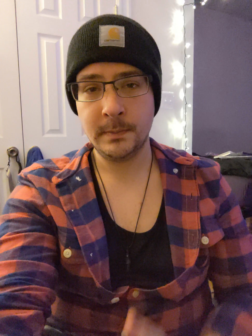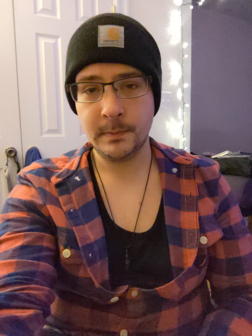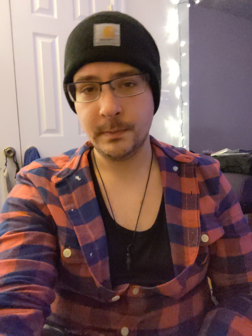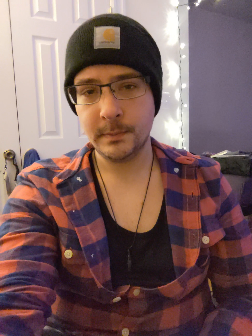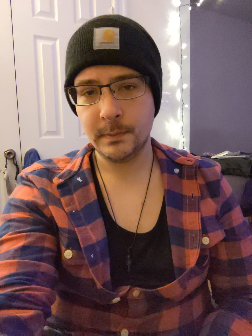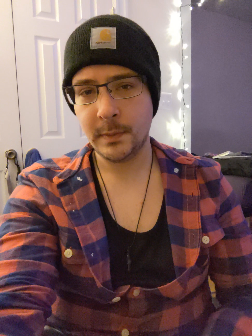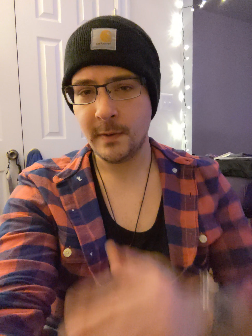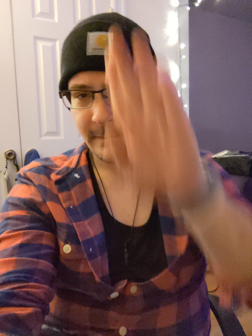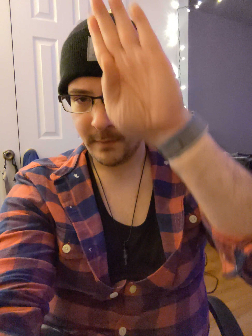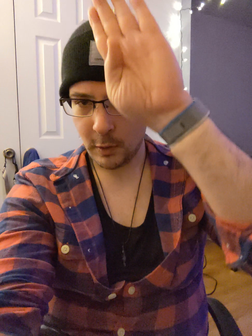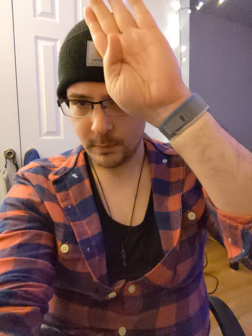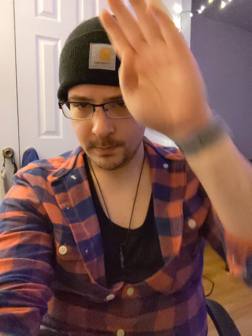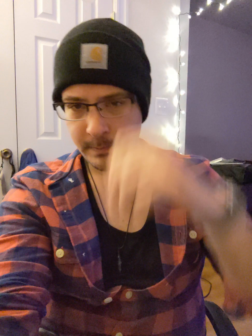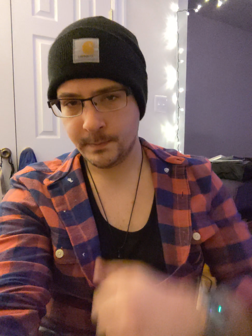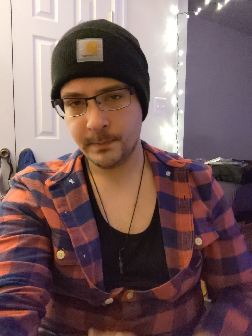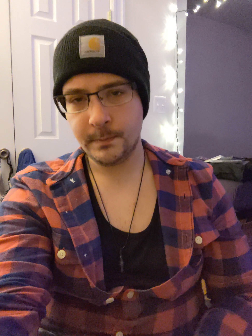fireman